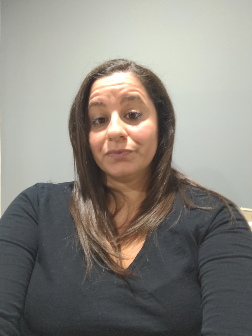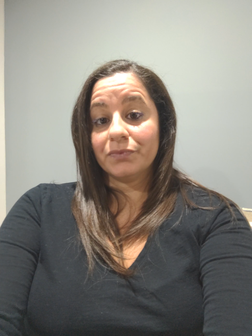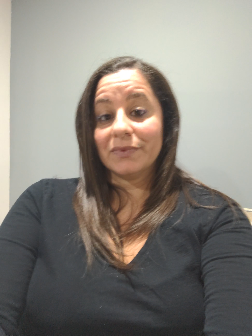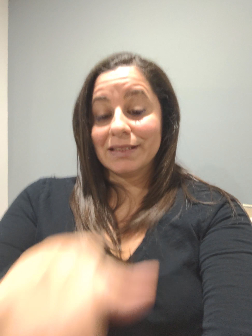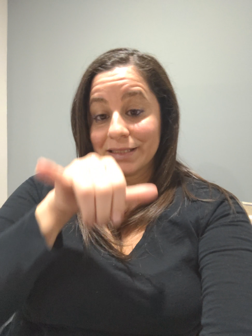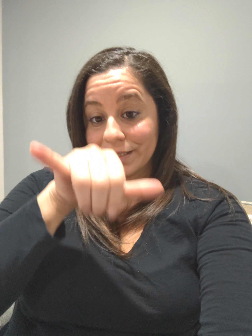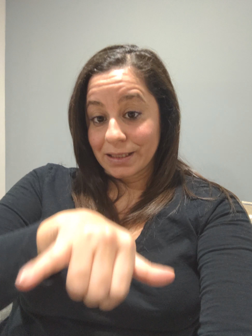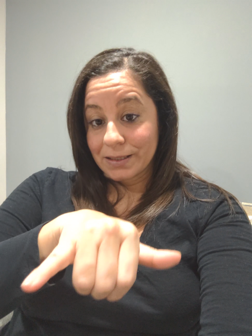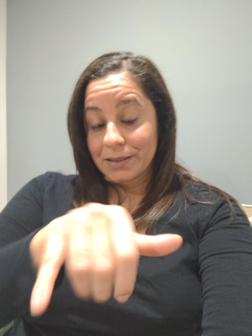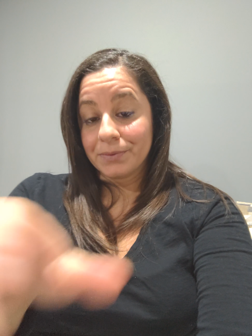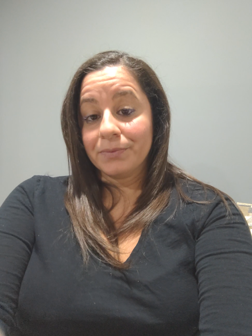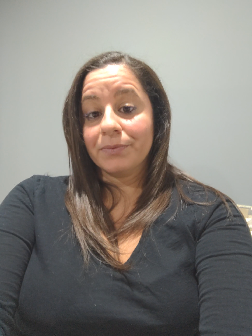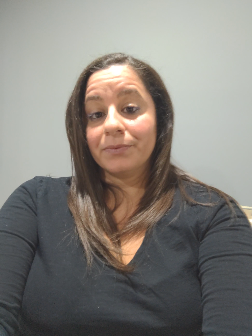stay